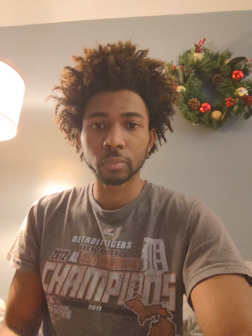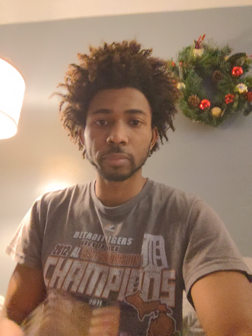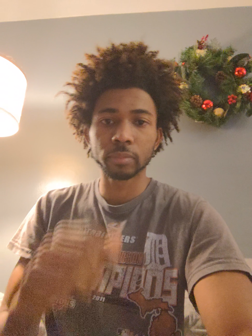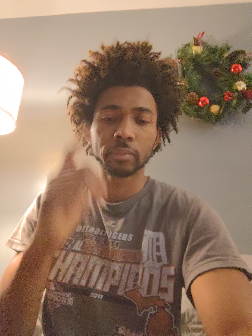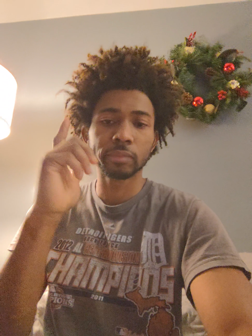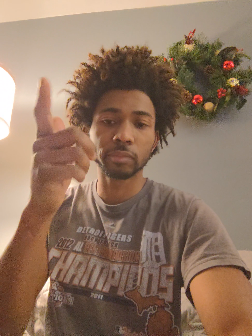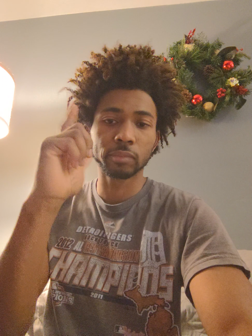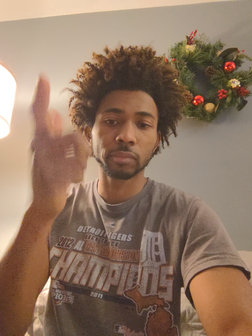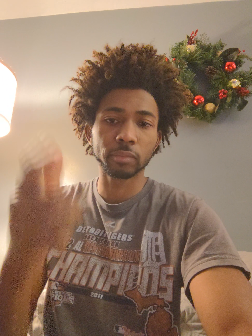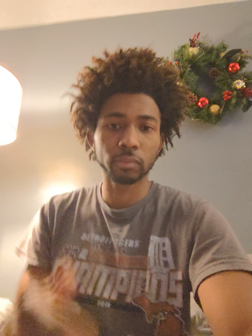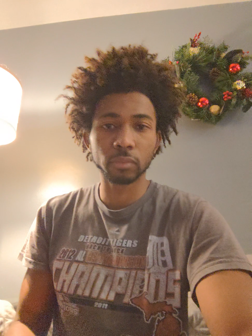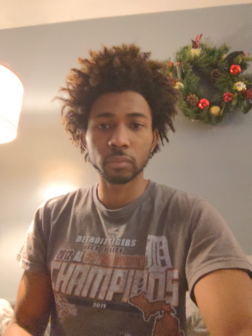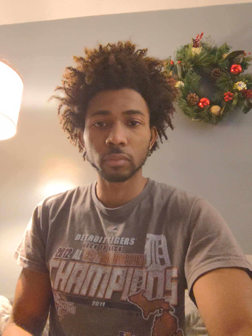later